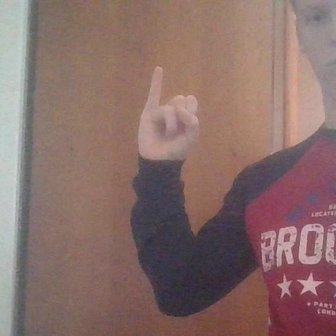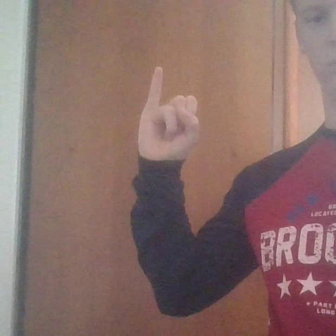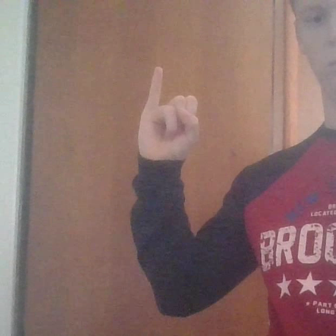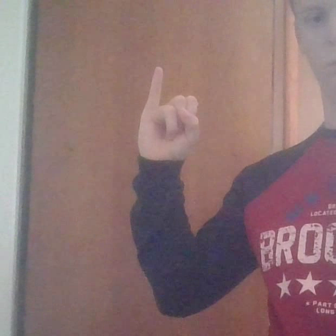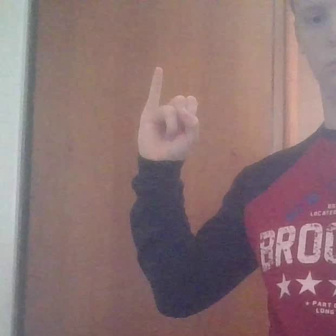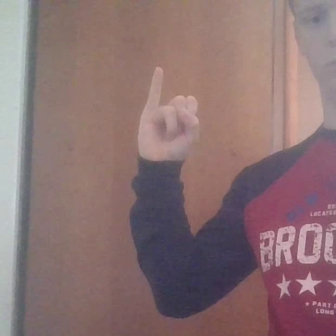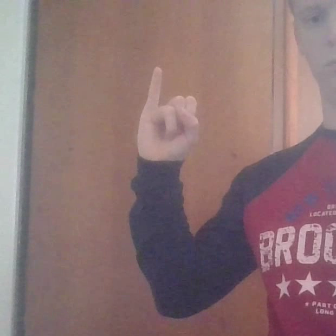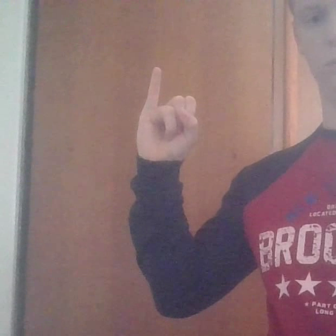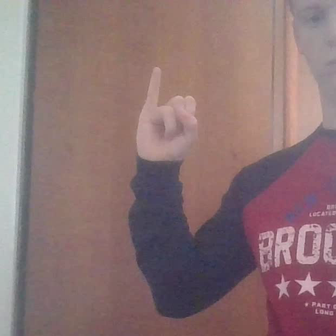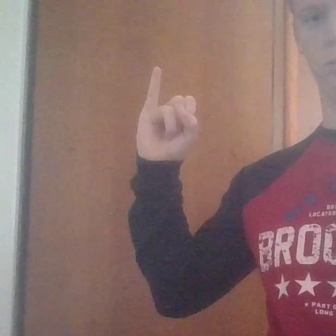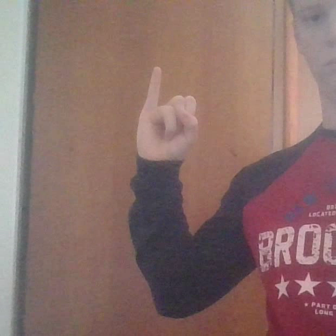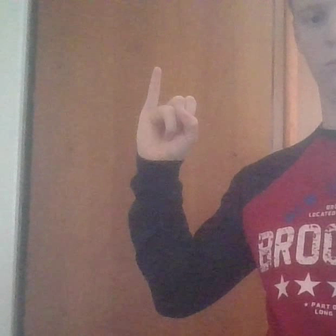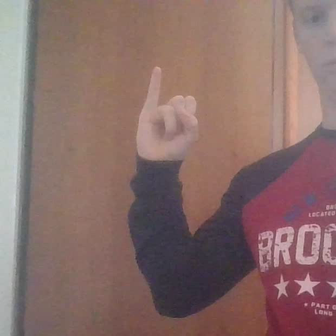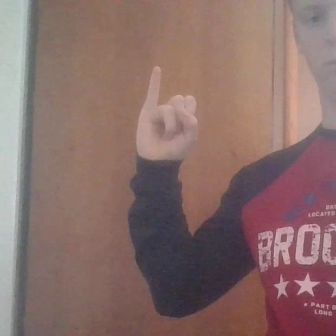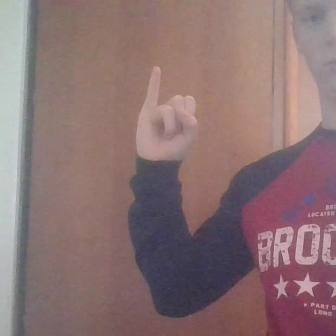І